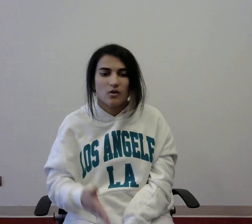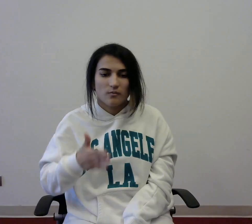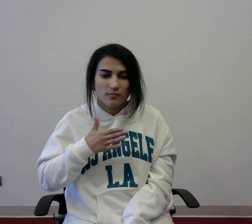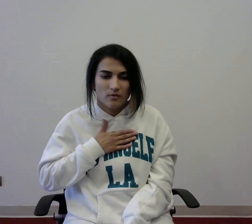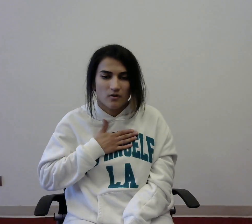mən